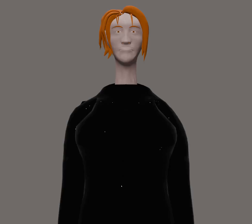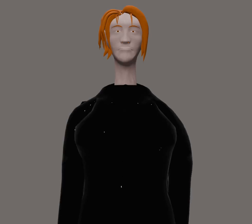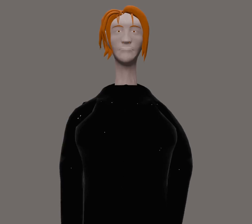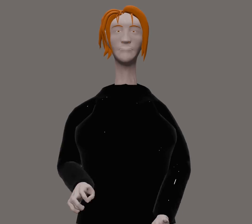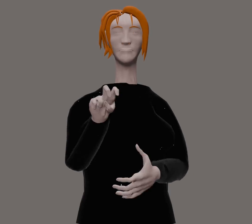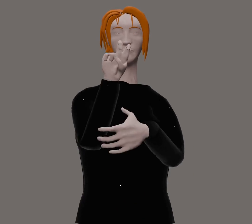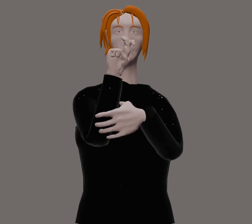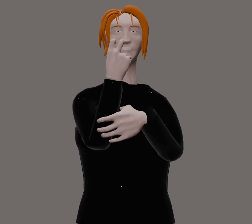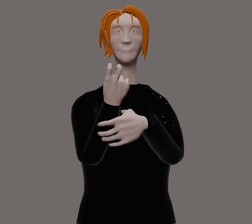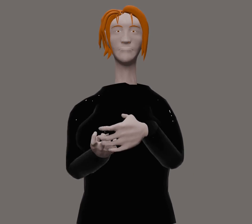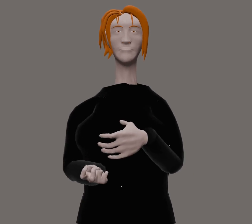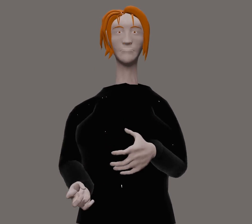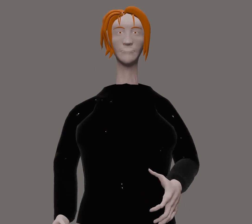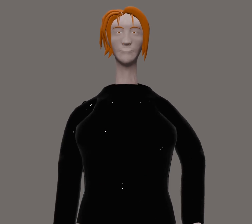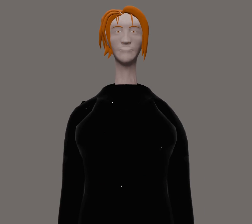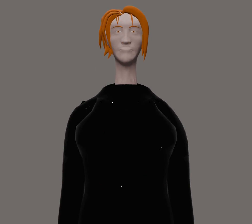Delve